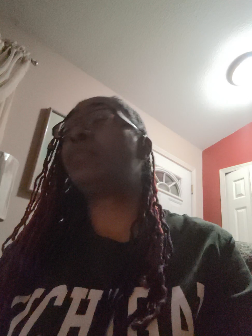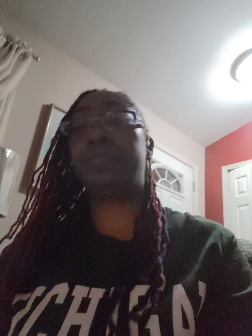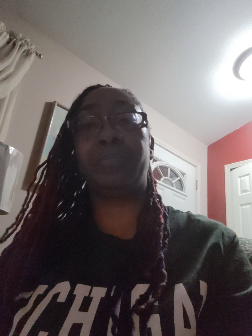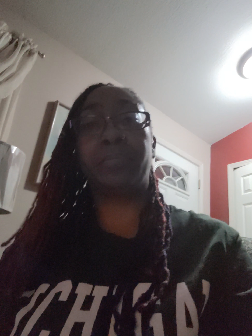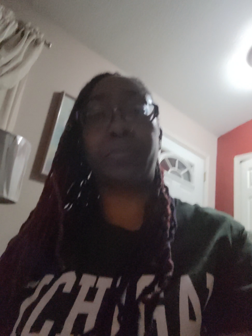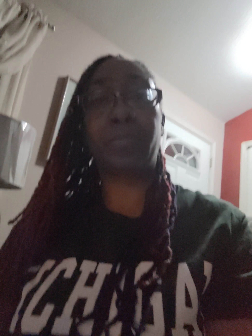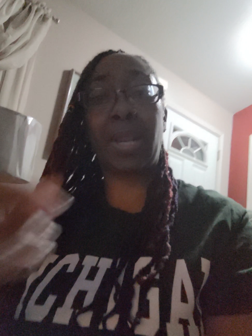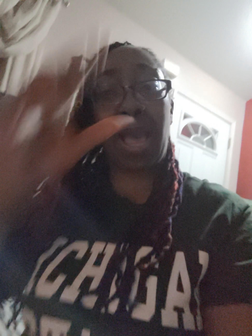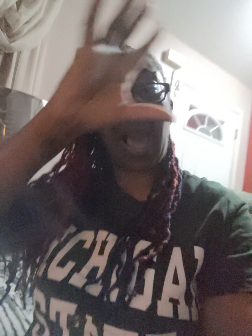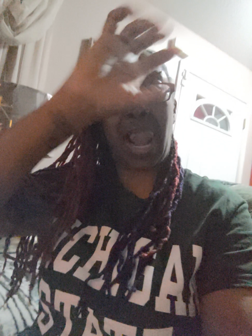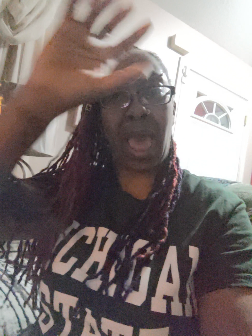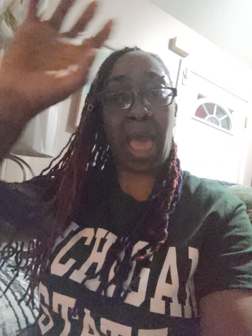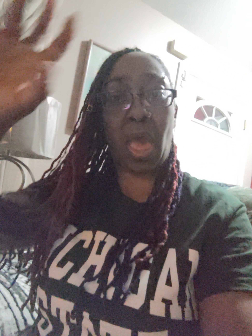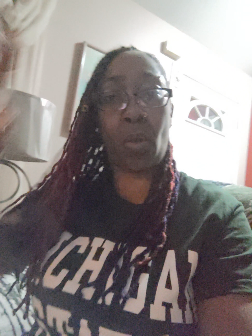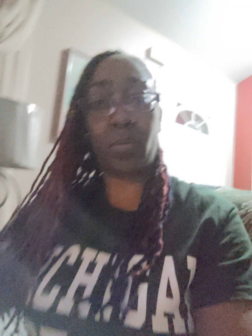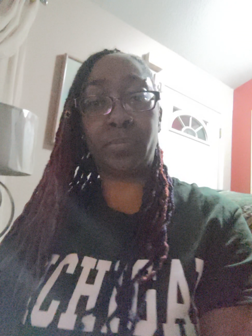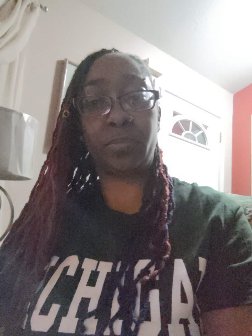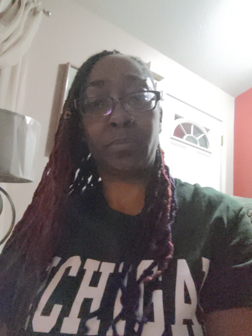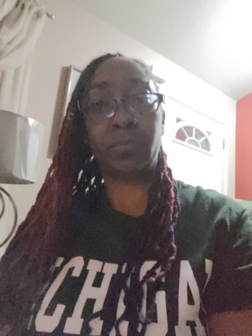cloud